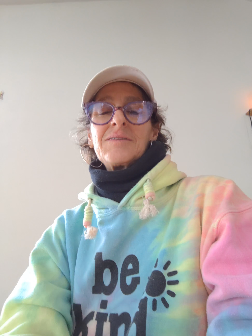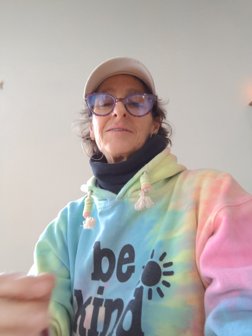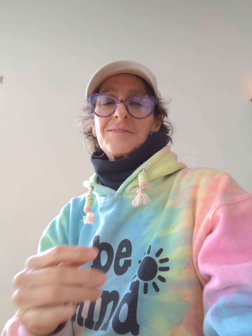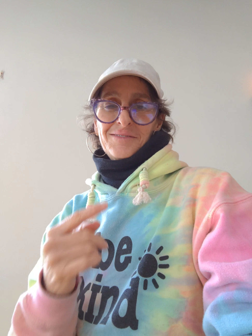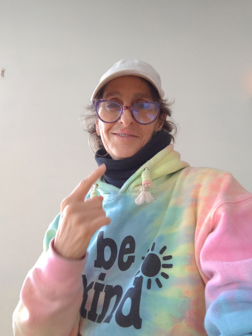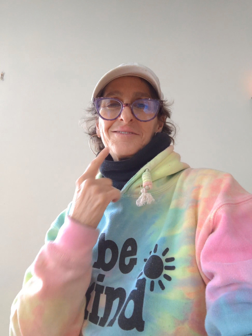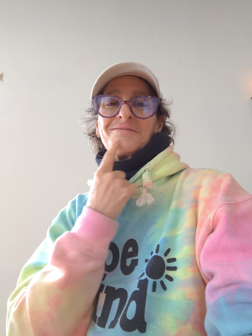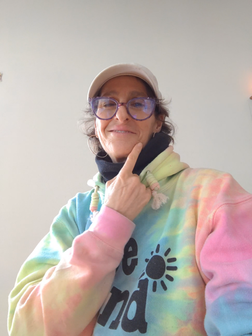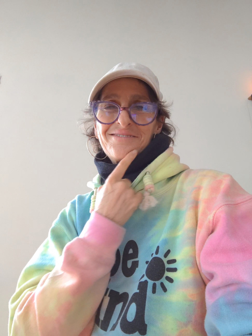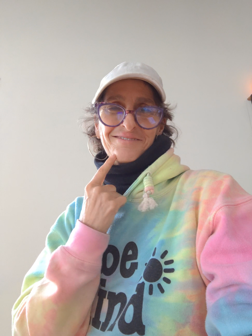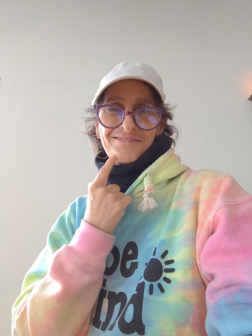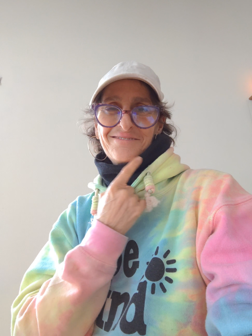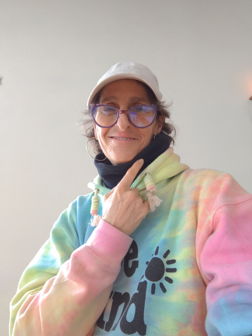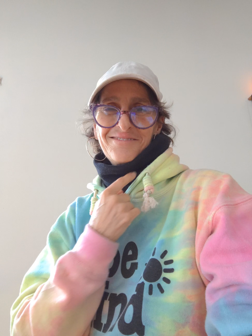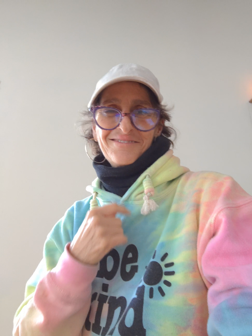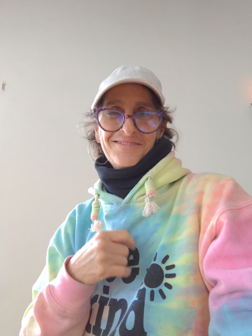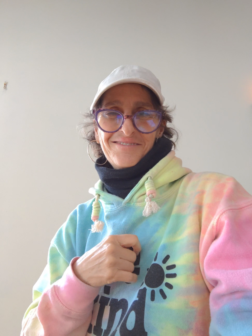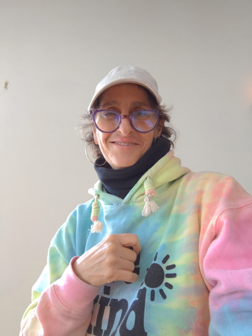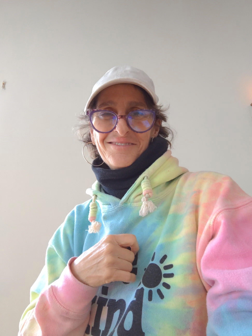chin